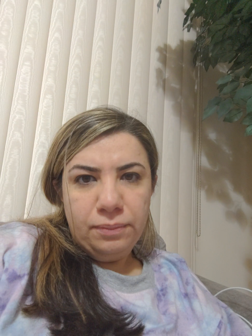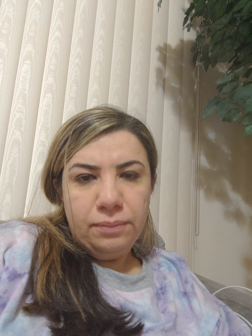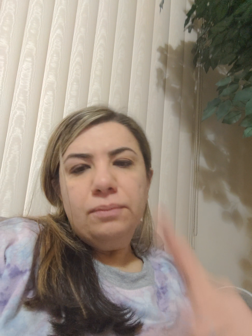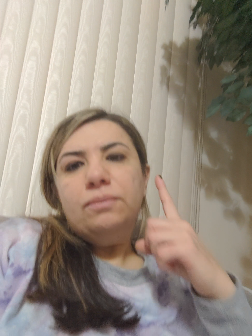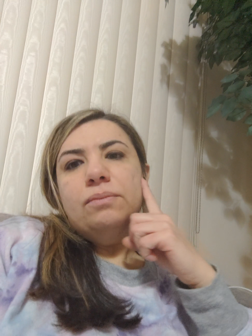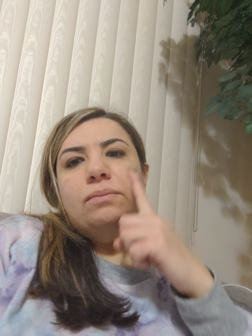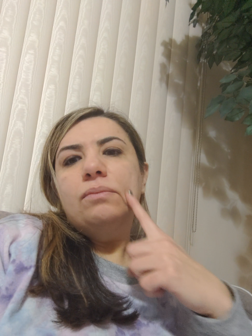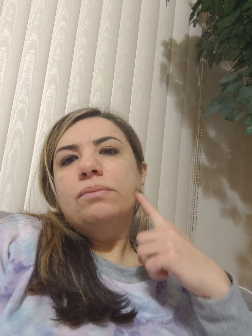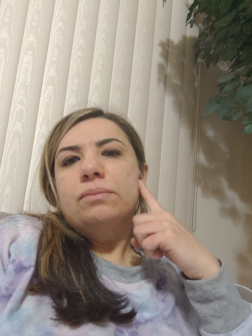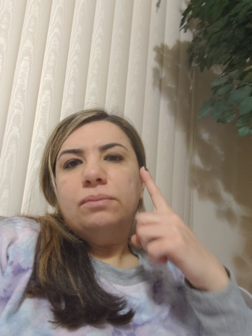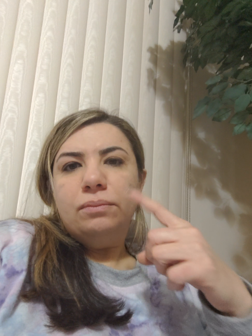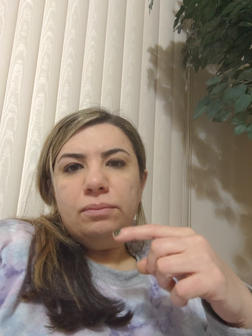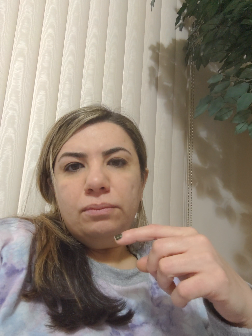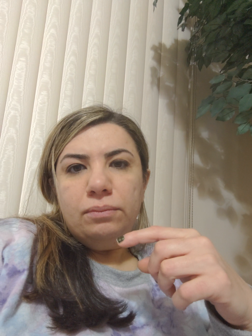chin